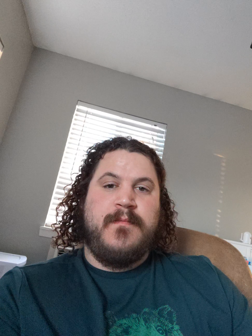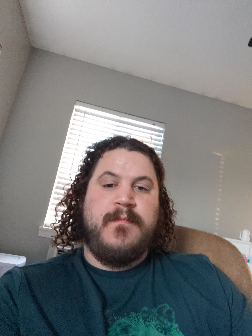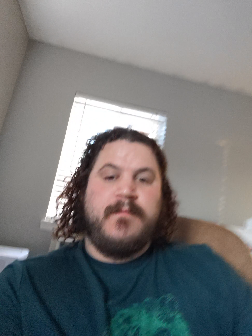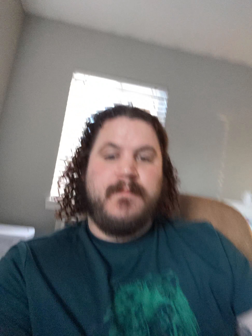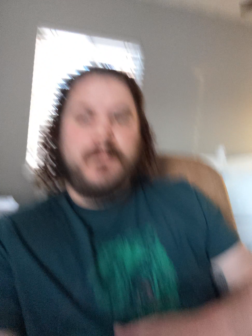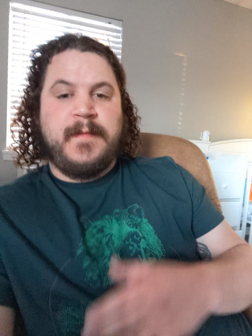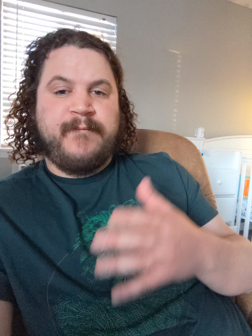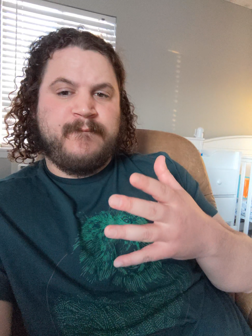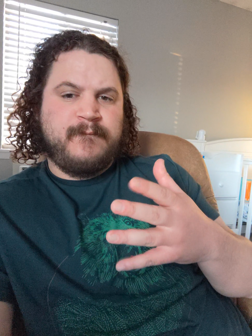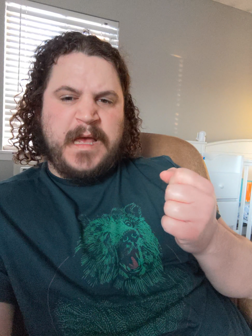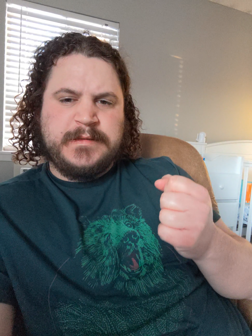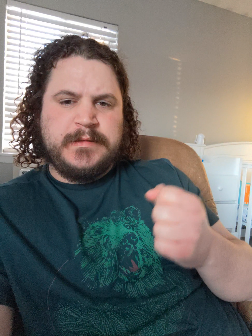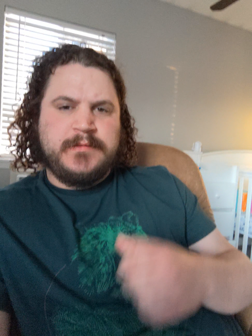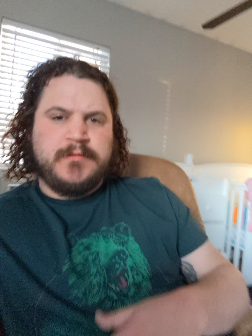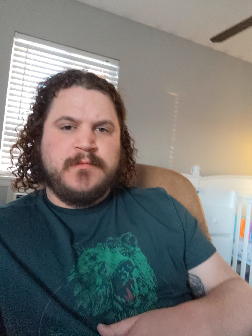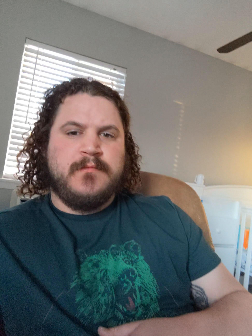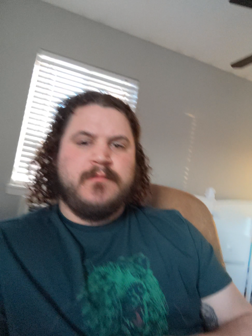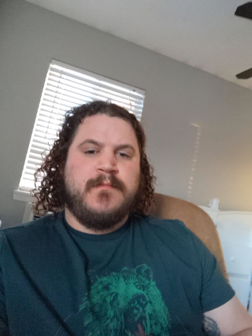fast